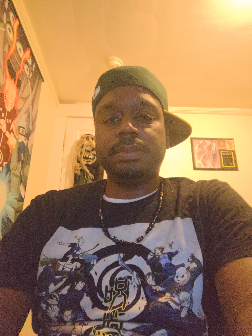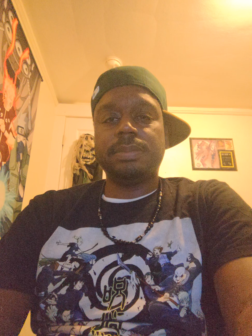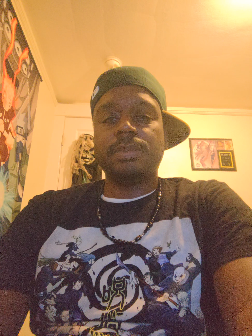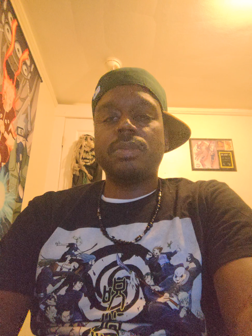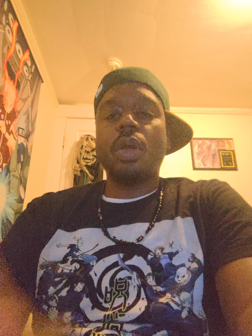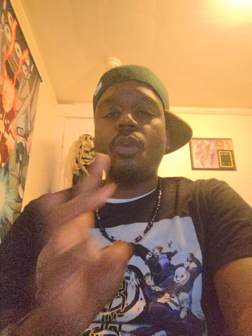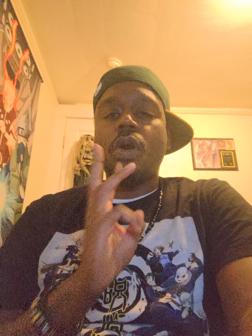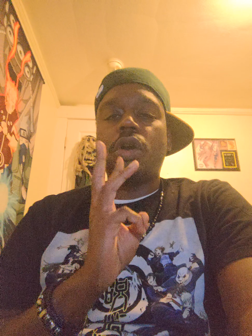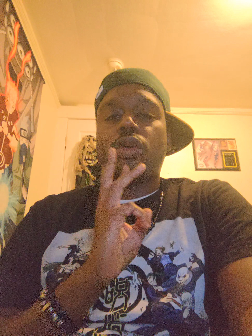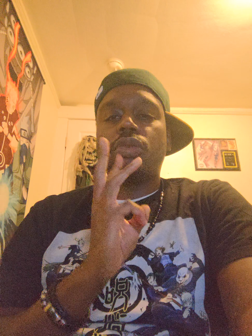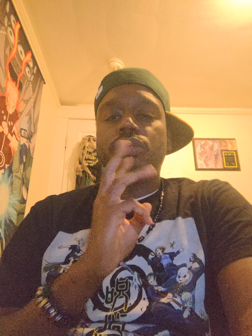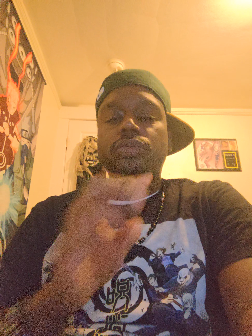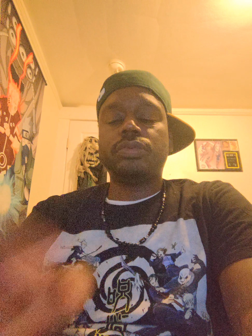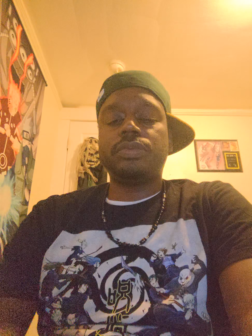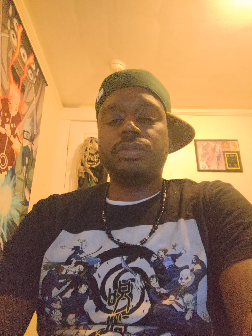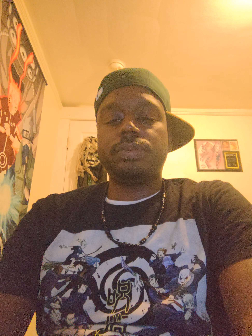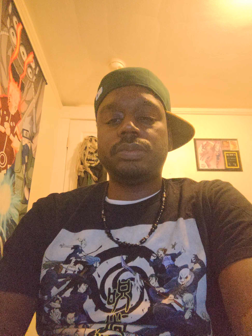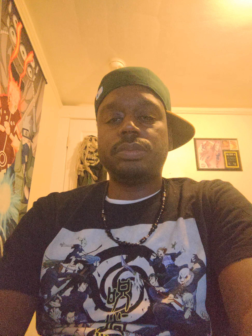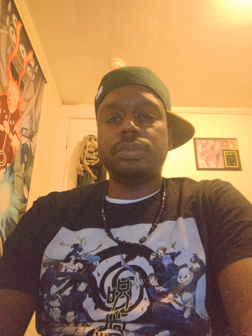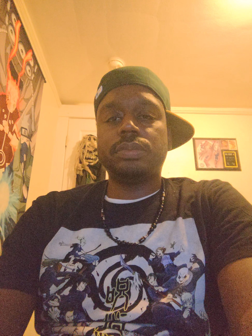water